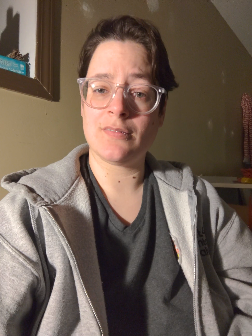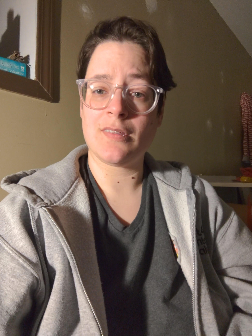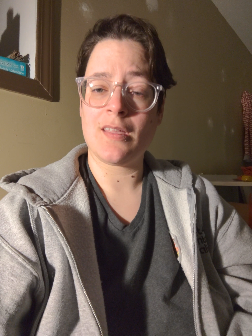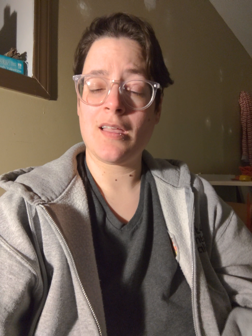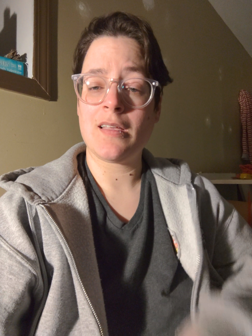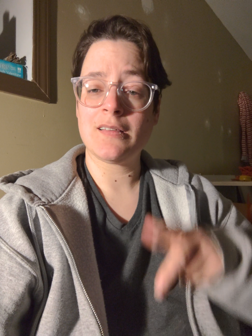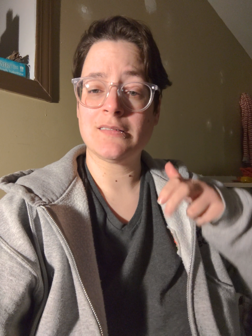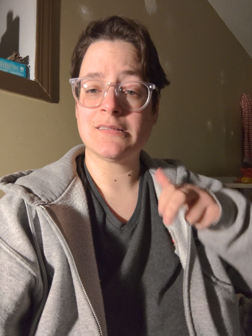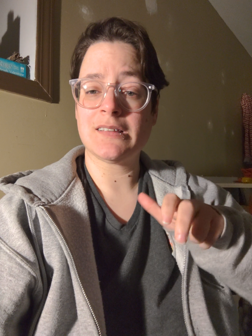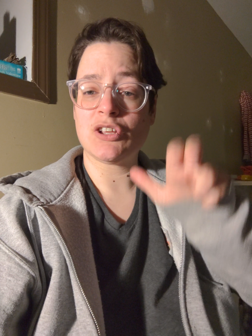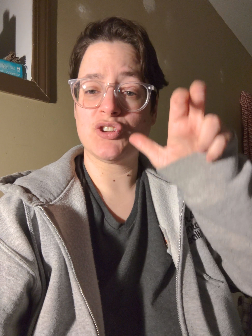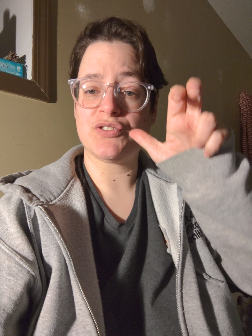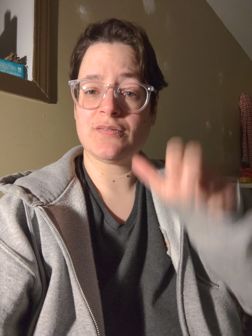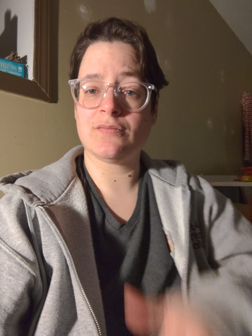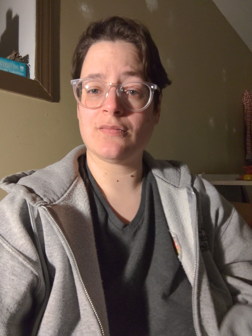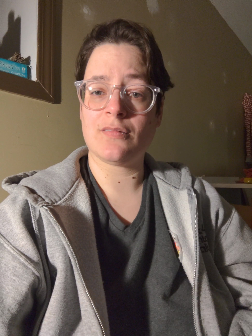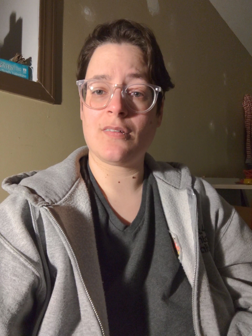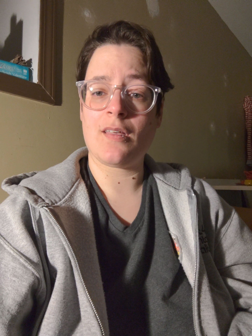stairs